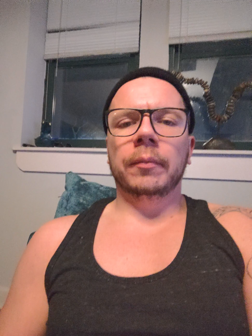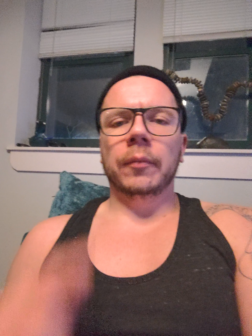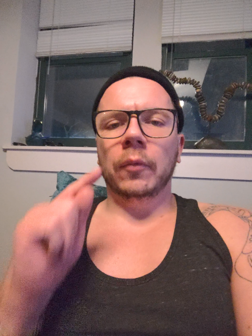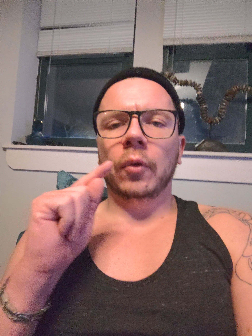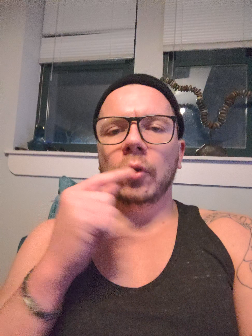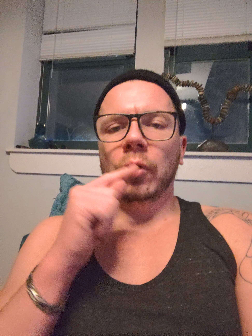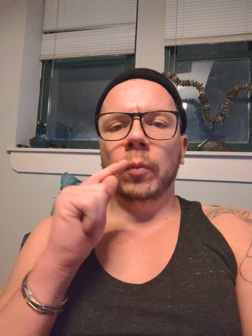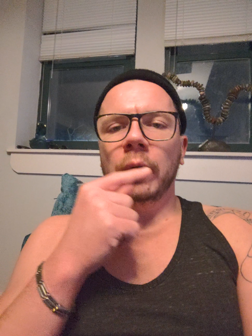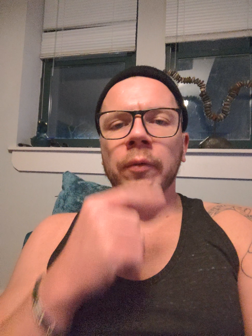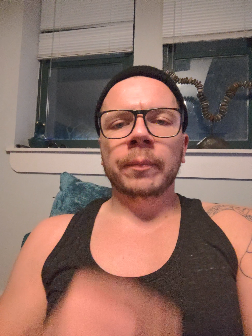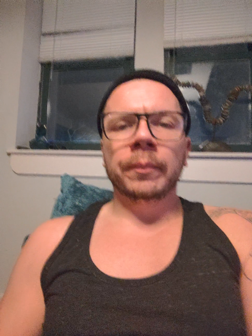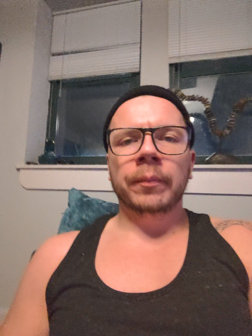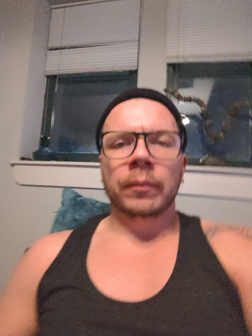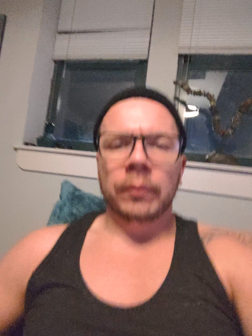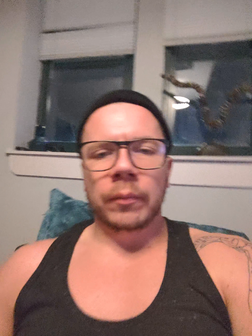toothbrush